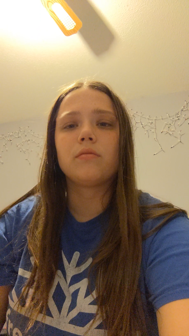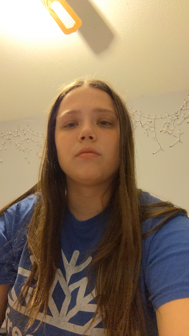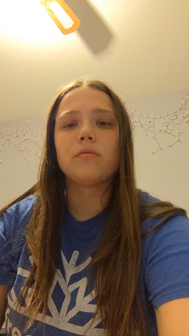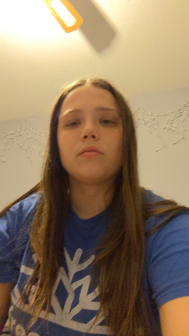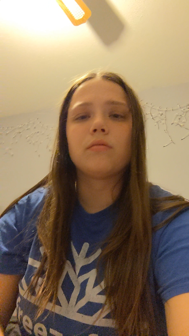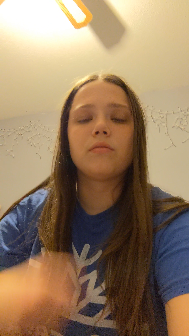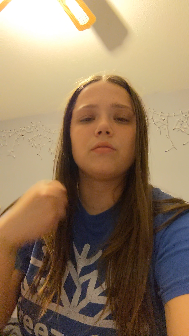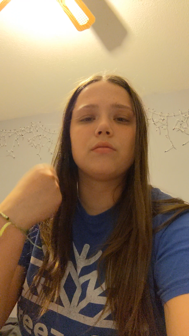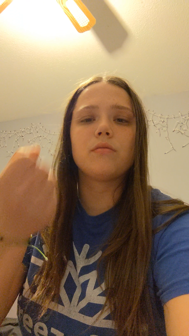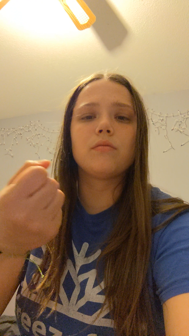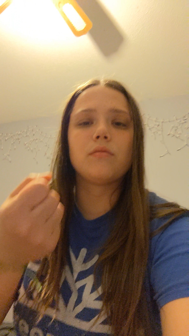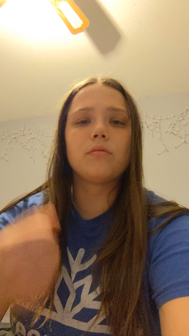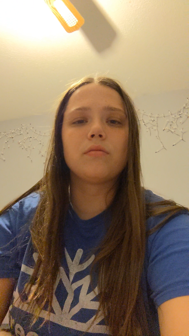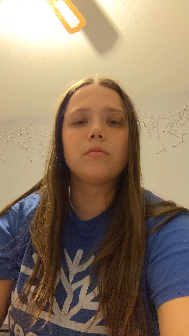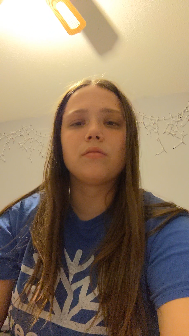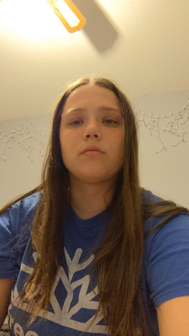drive